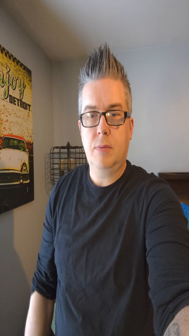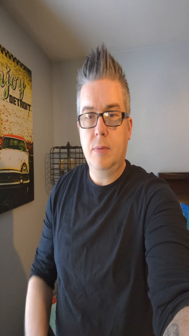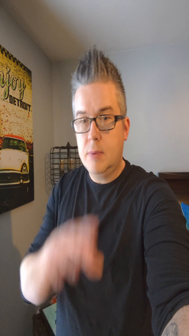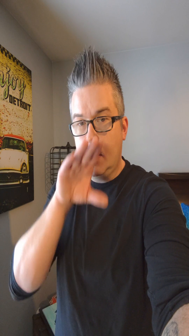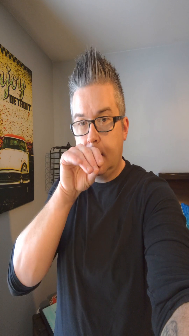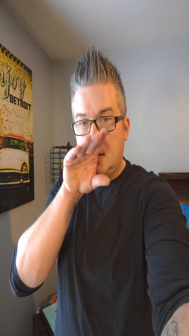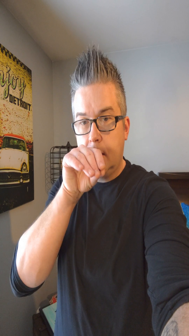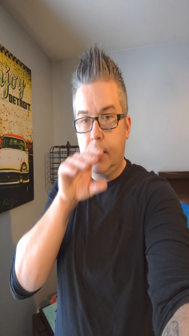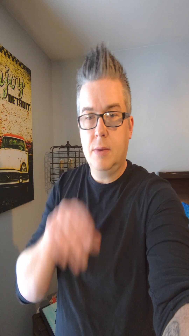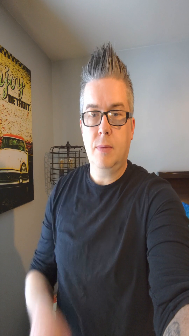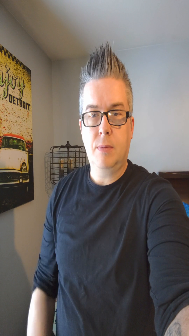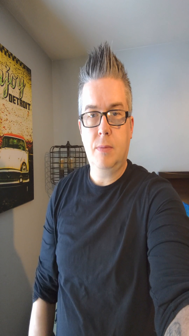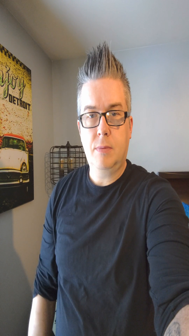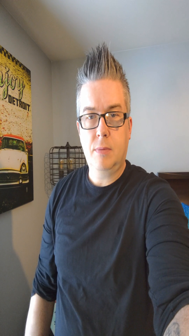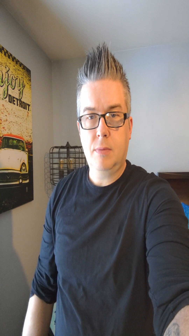goose